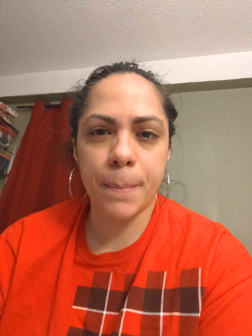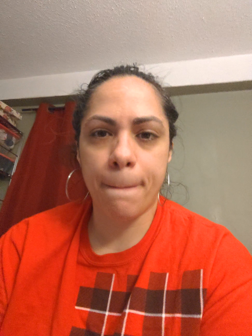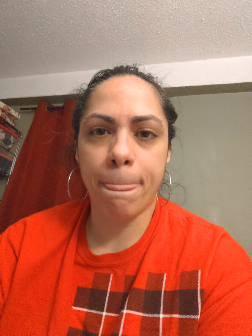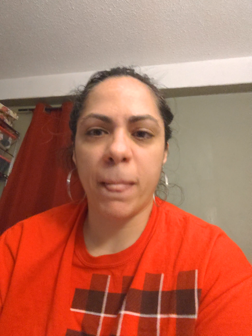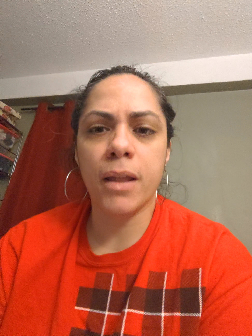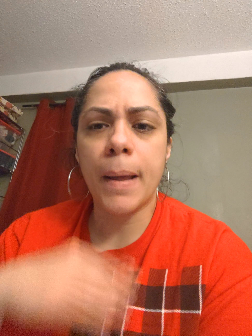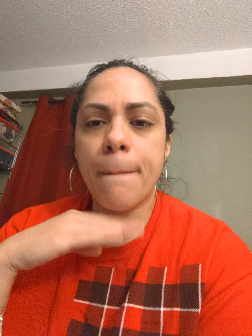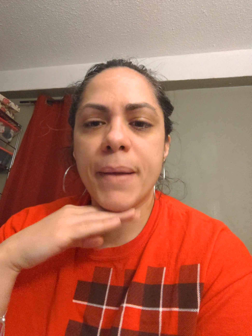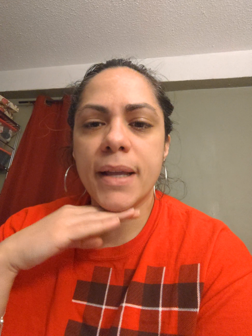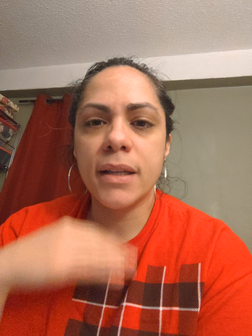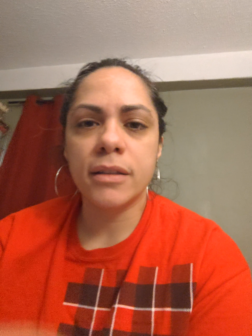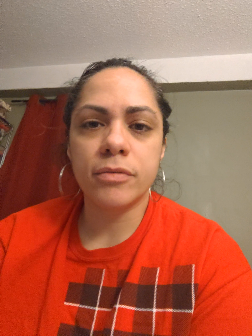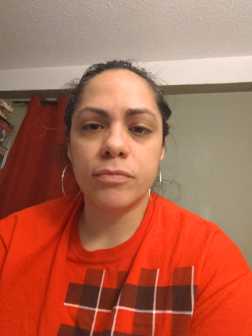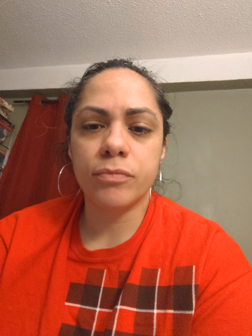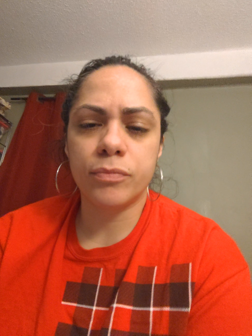pig